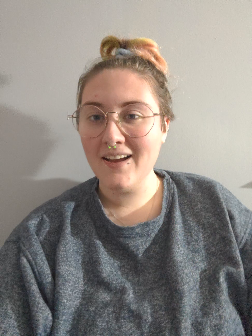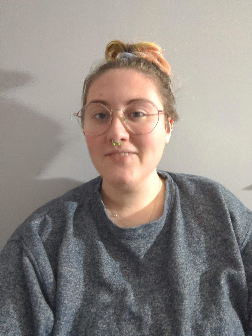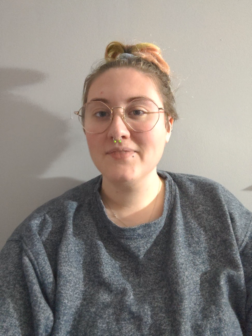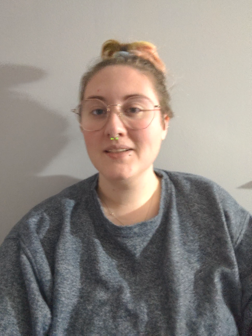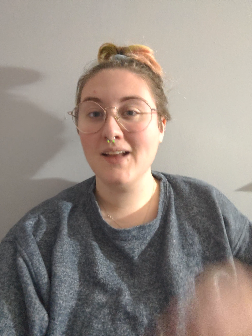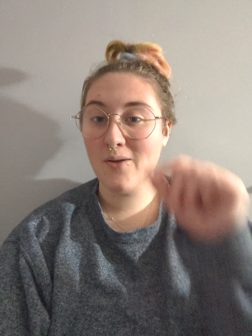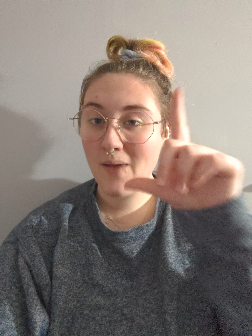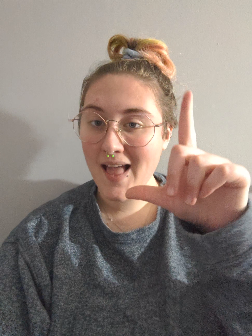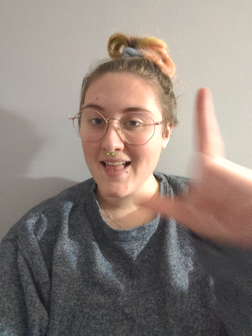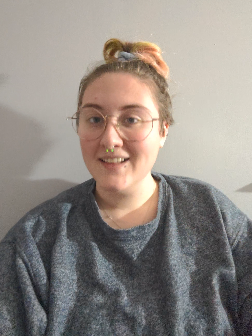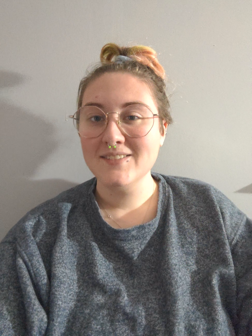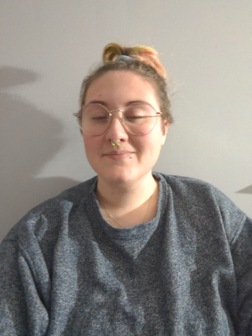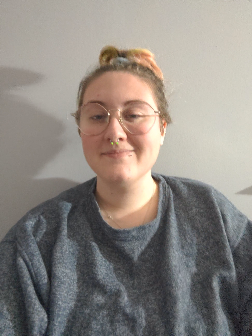awake